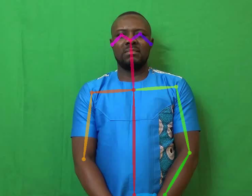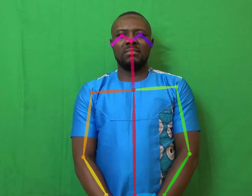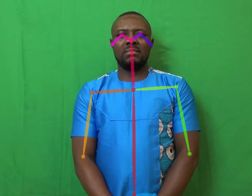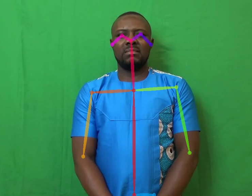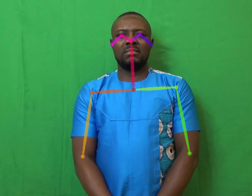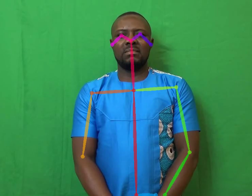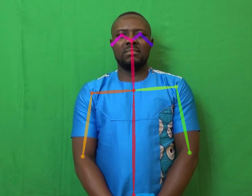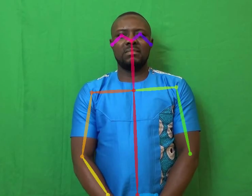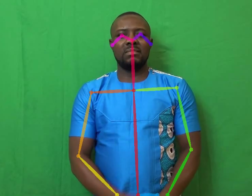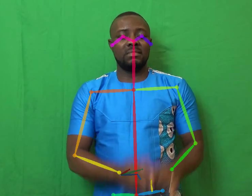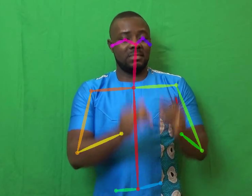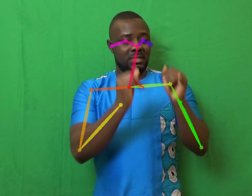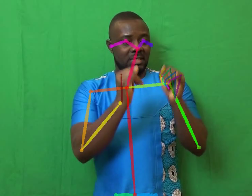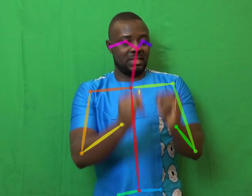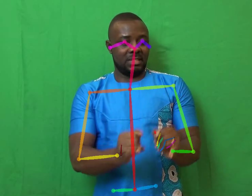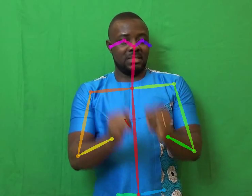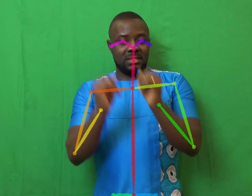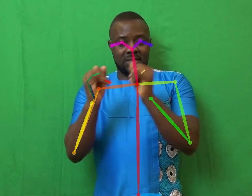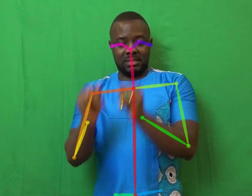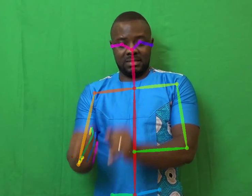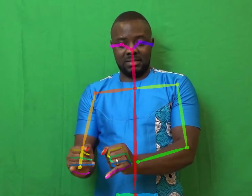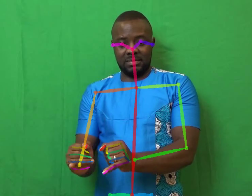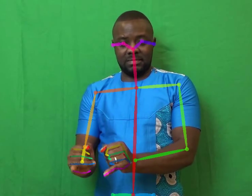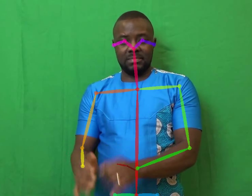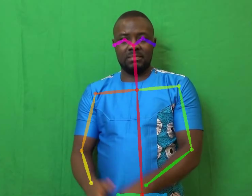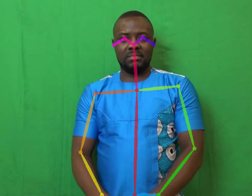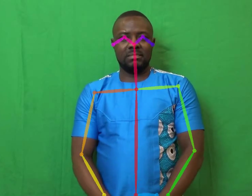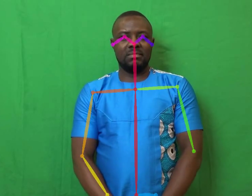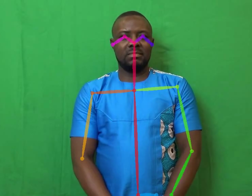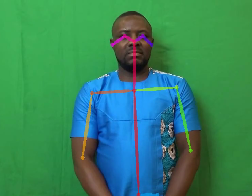individual